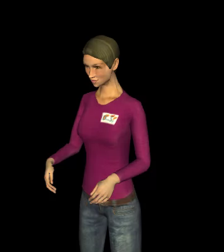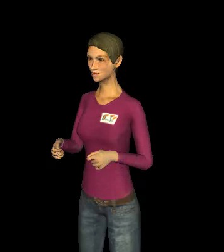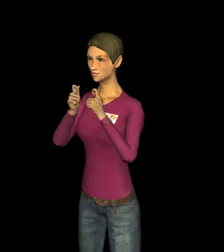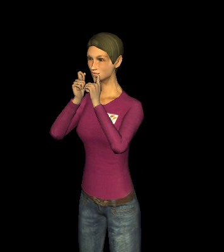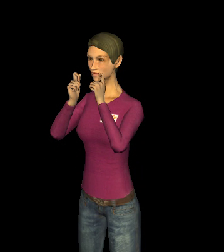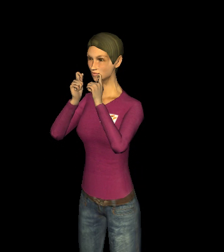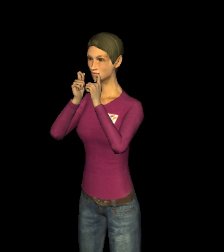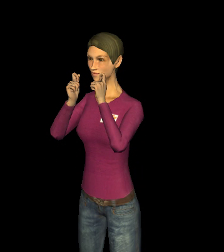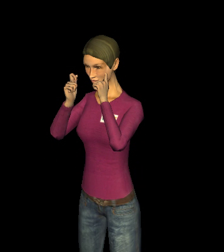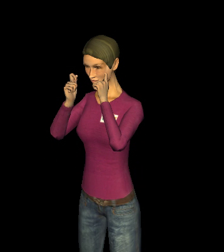يناقش